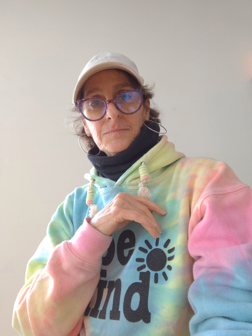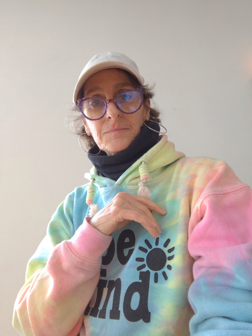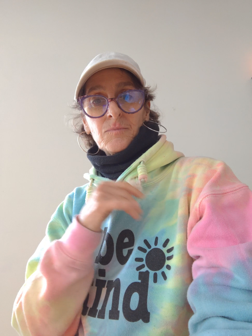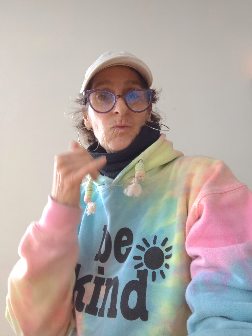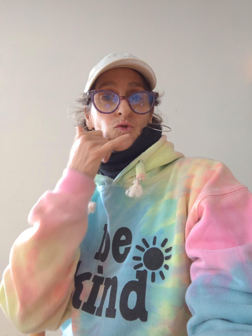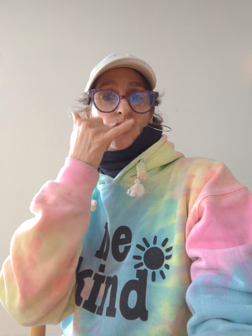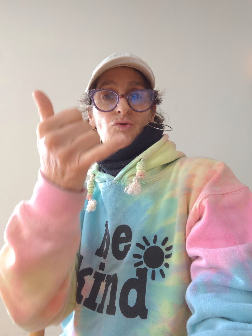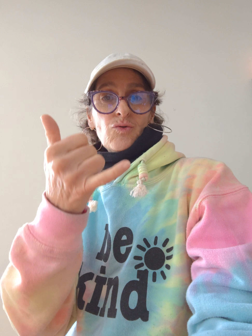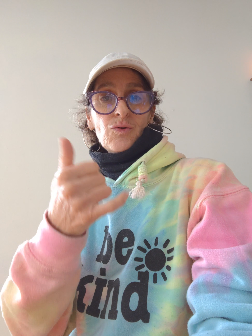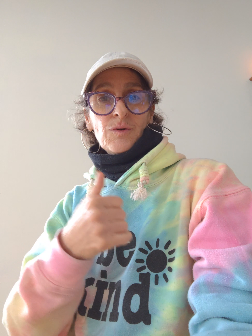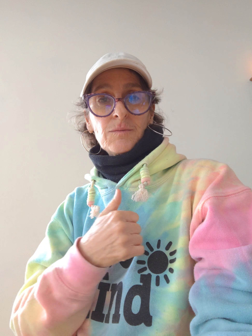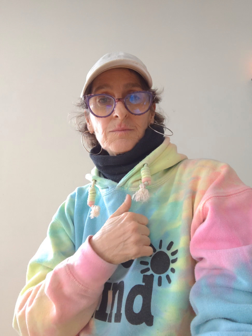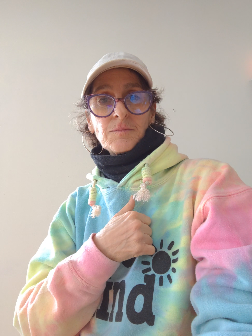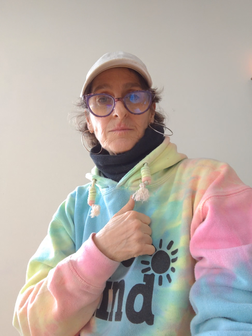call on the phone